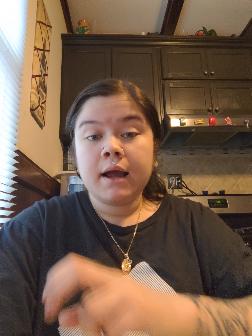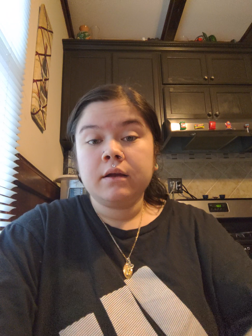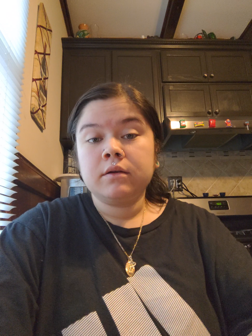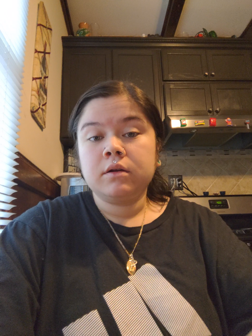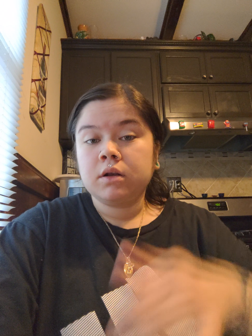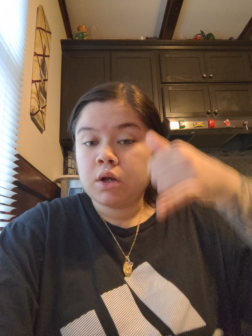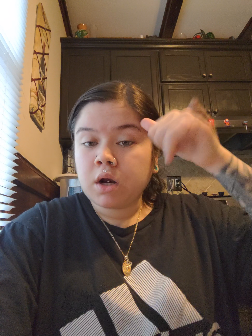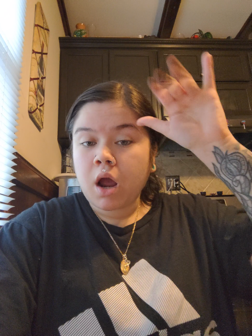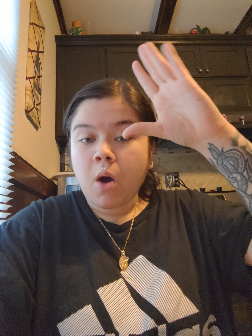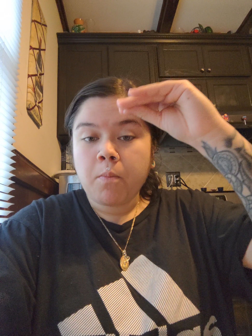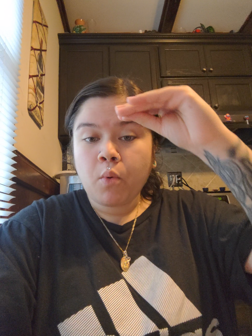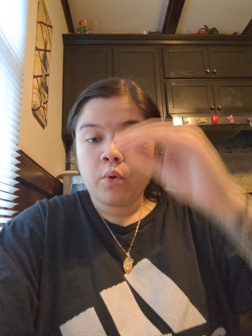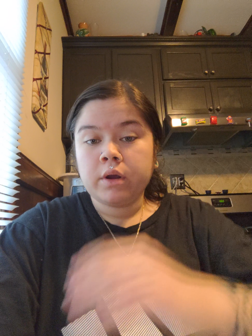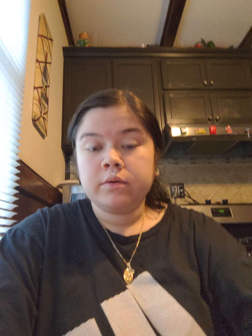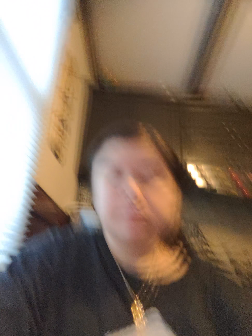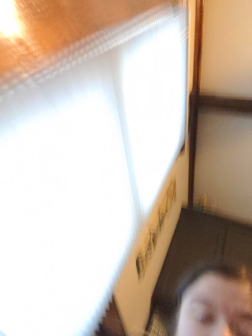cowboy